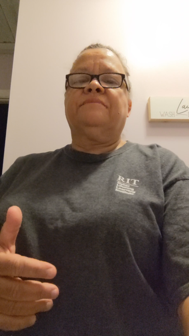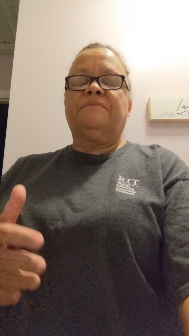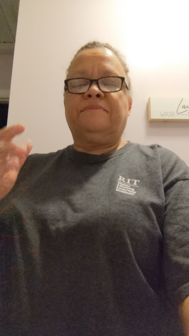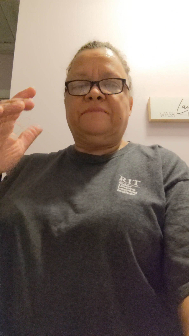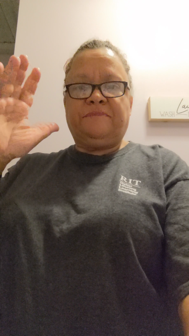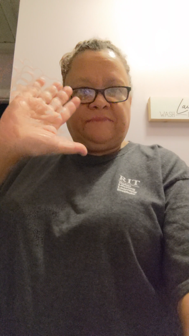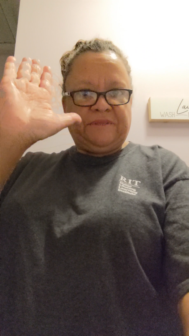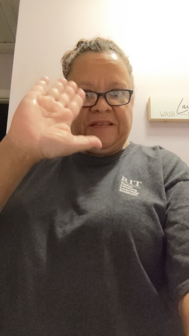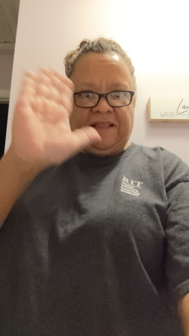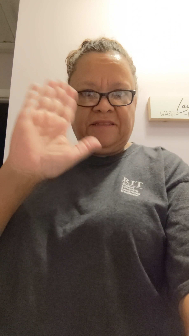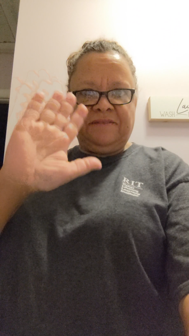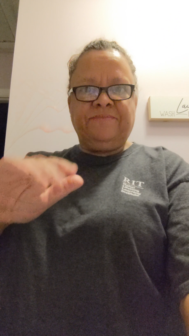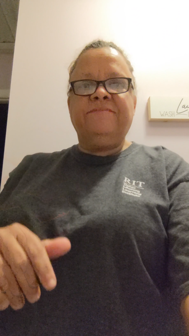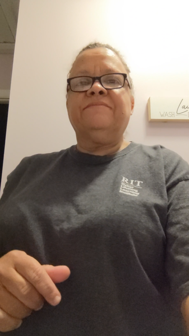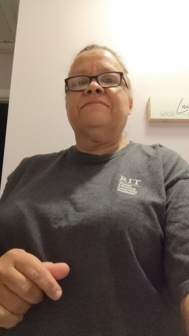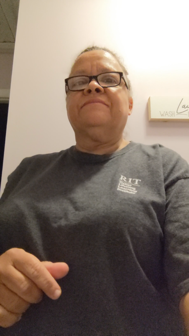hi